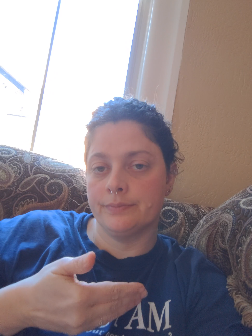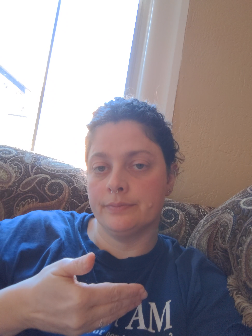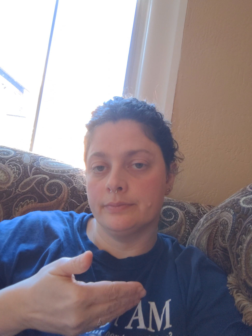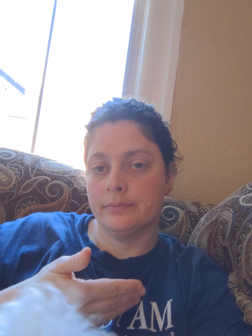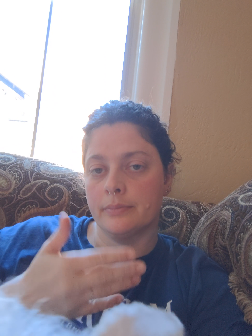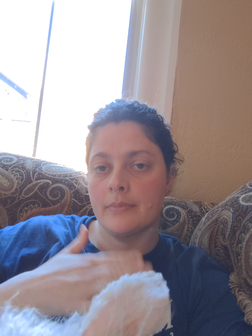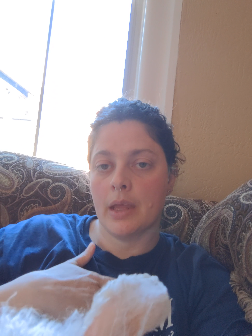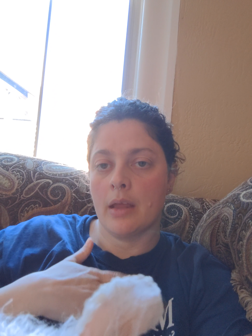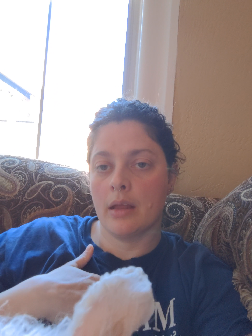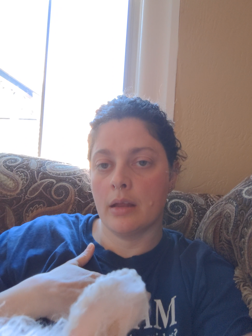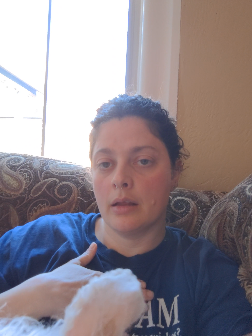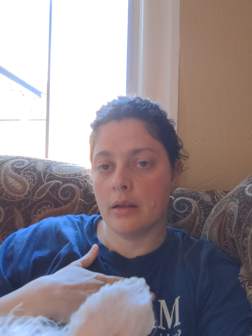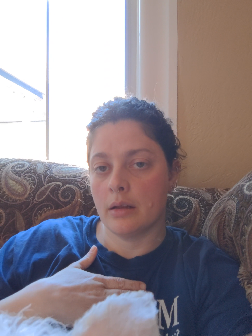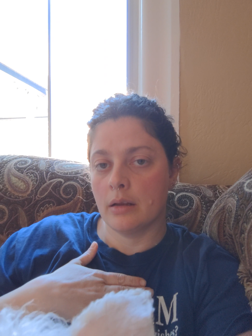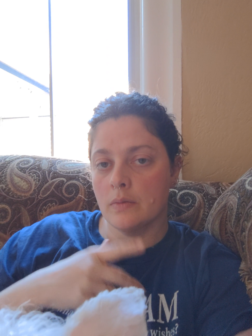my